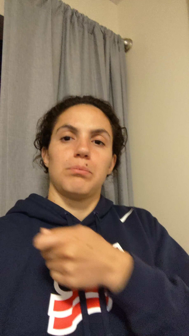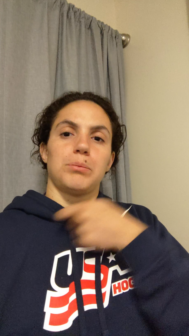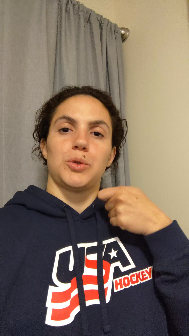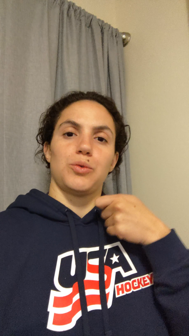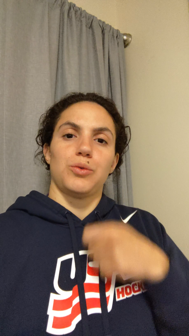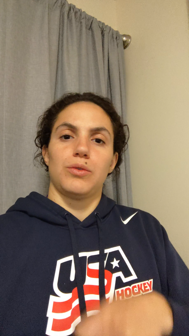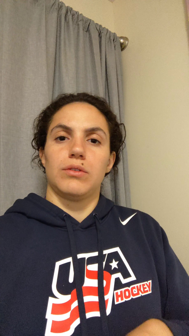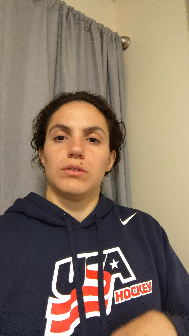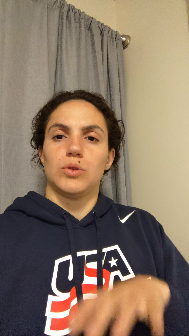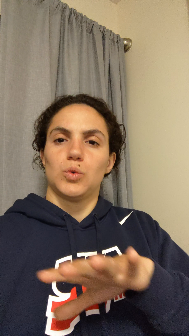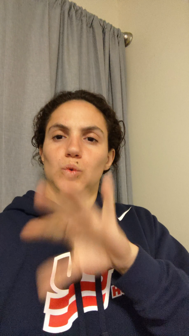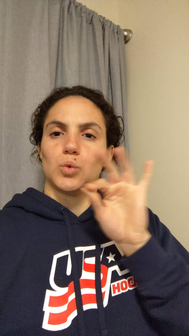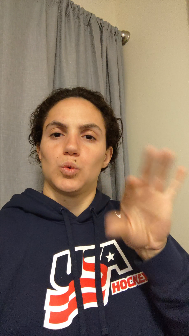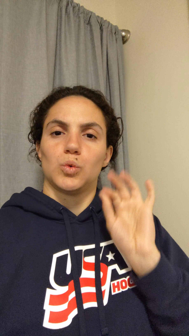choose